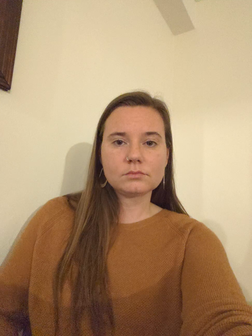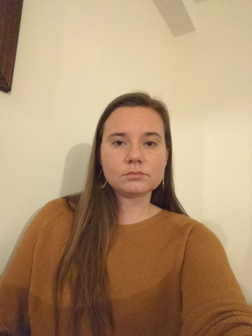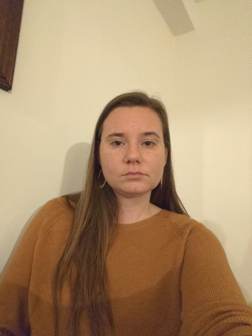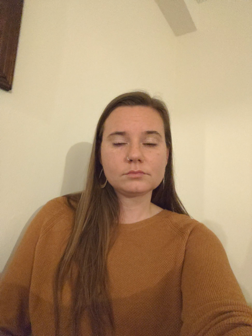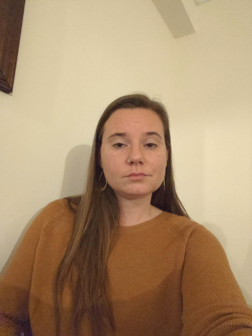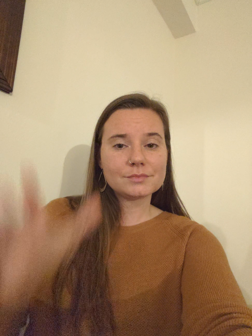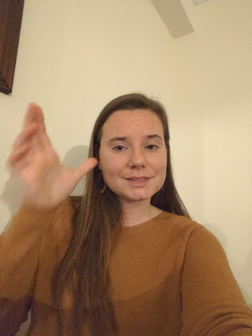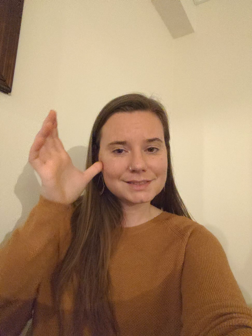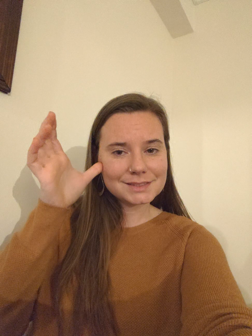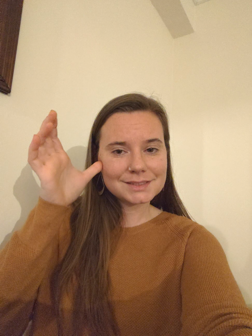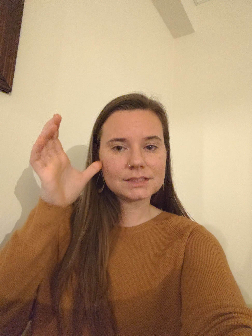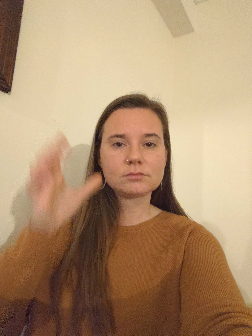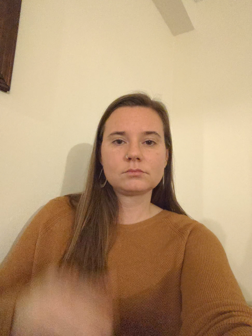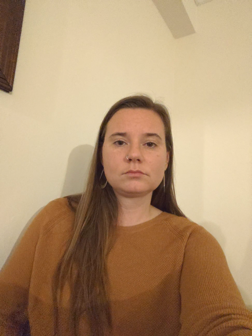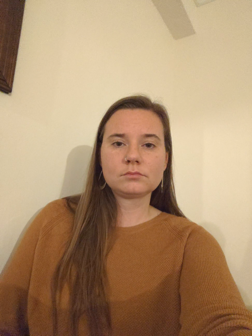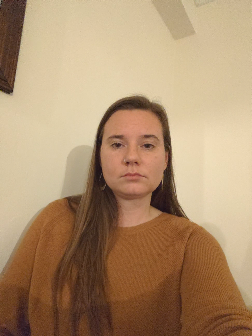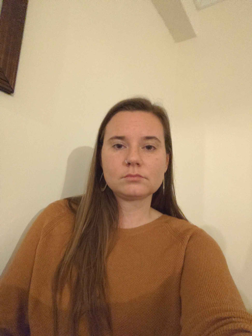listen